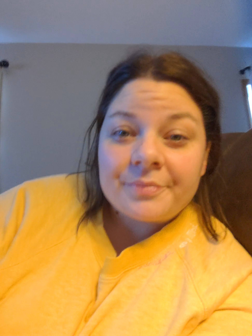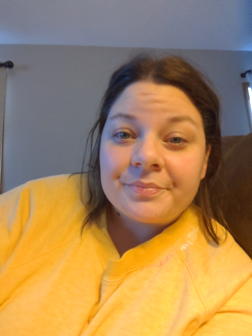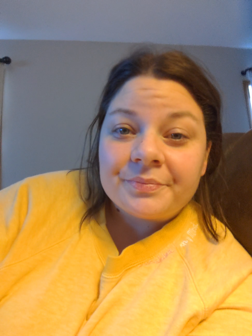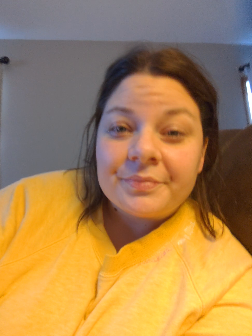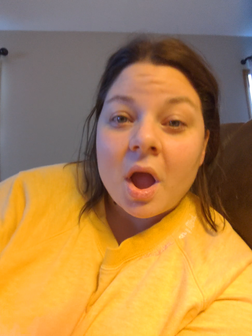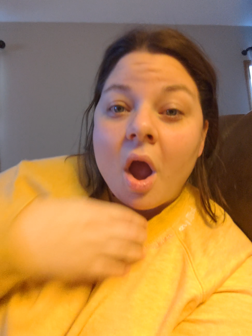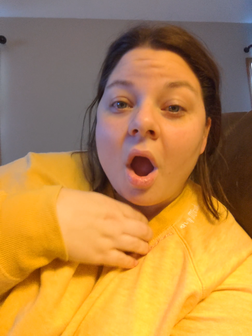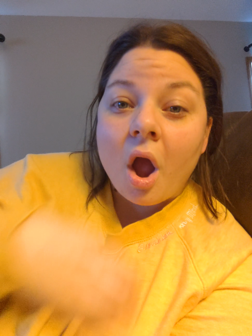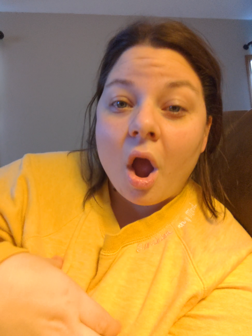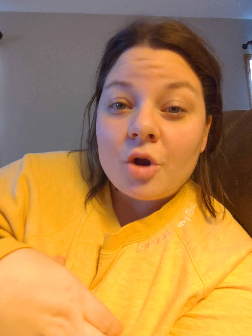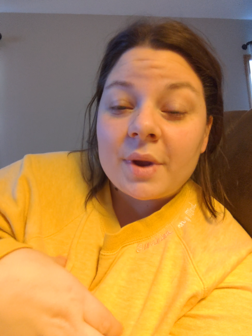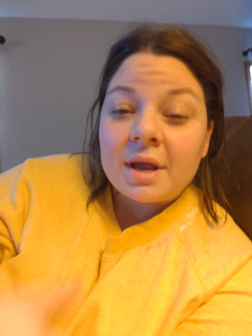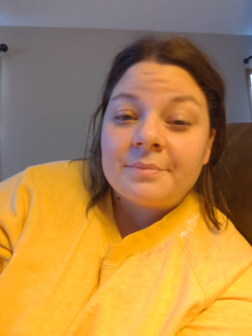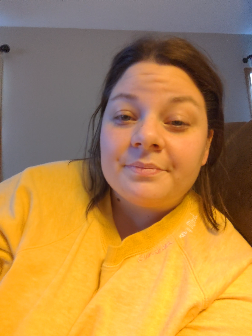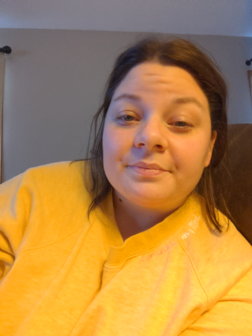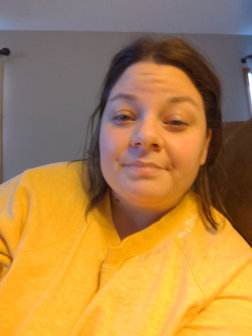hungry